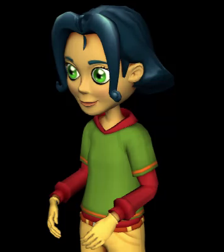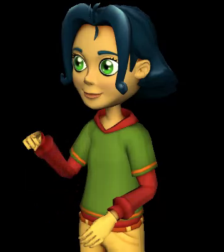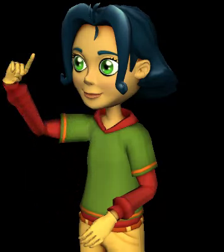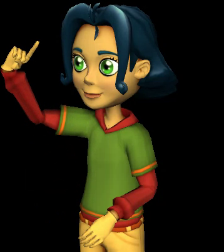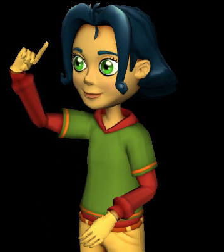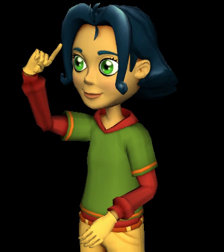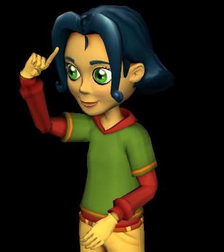لماذا